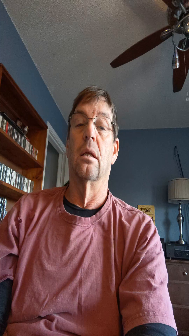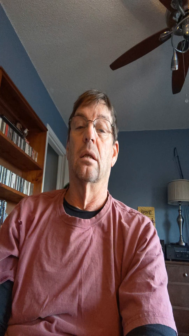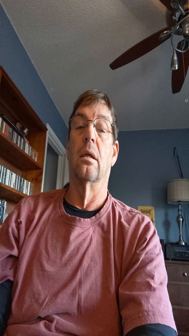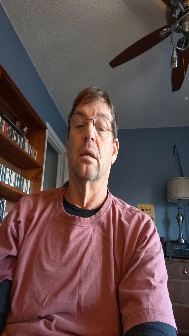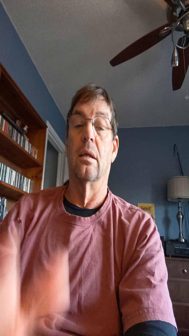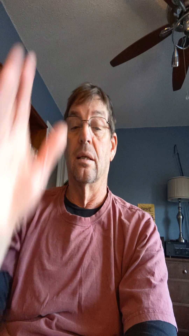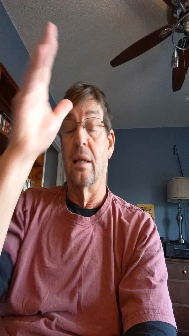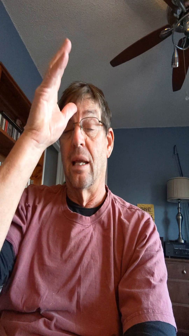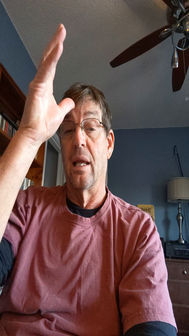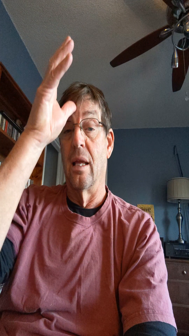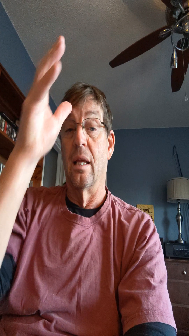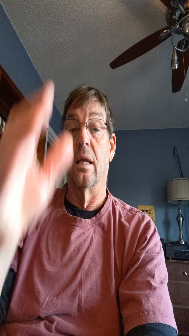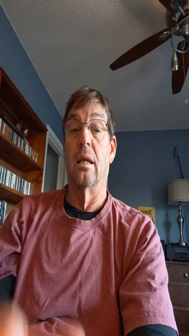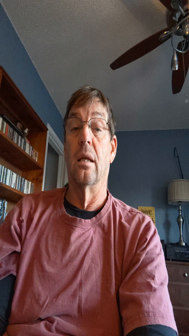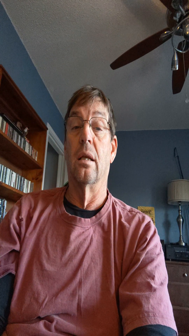dad